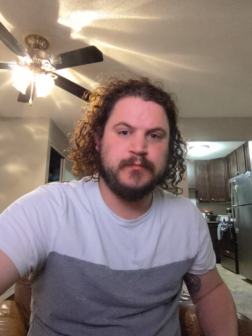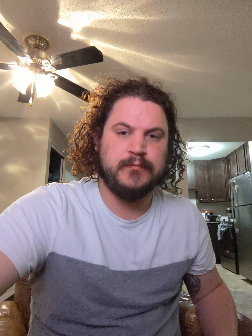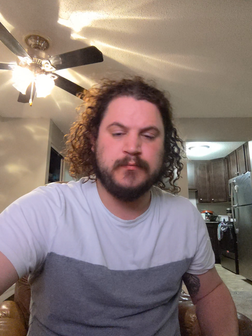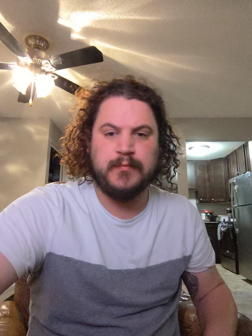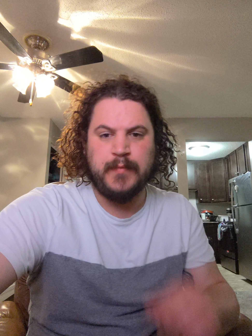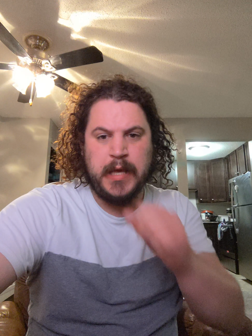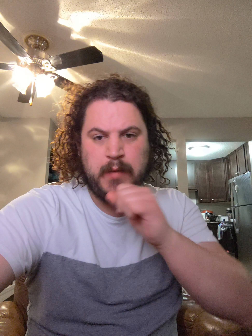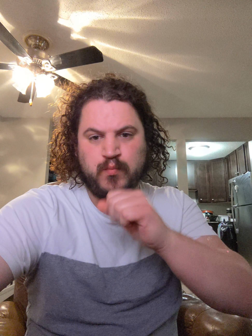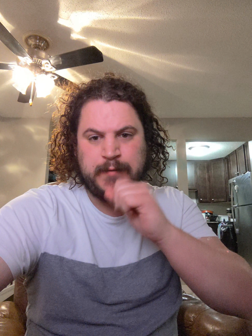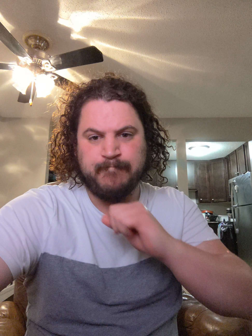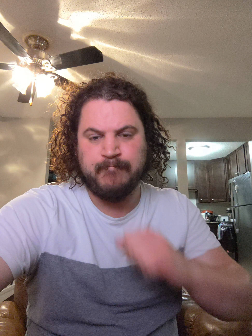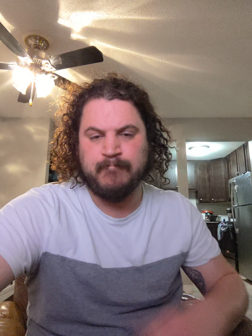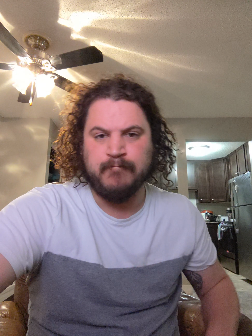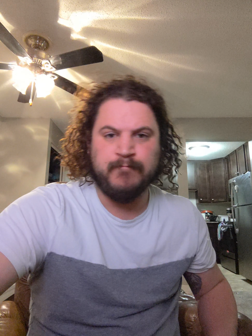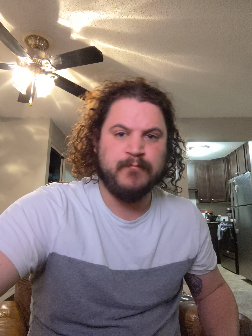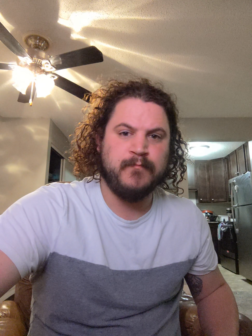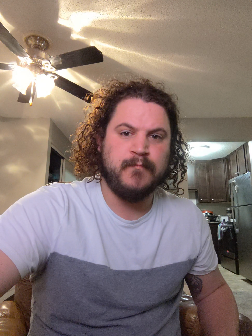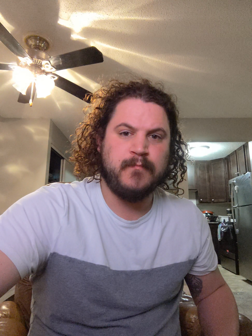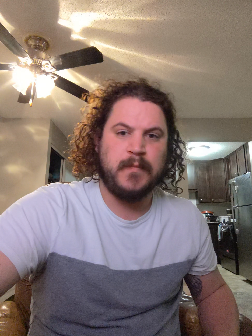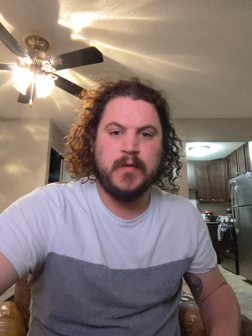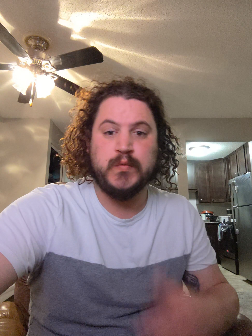ice cream